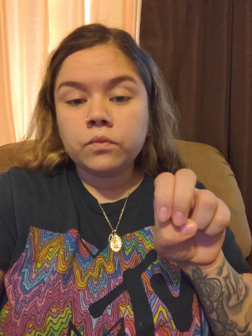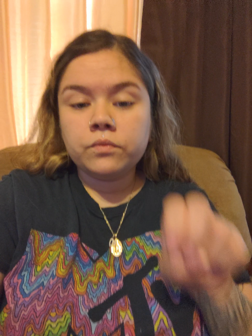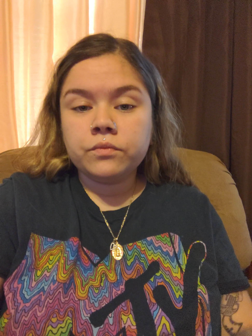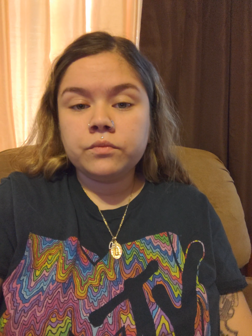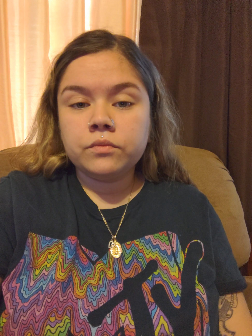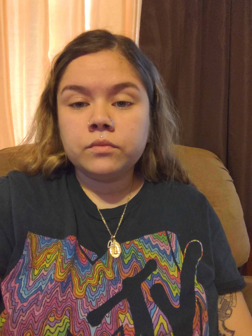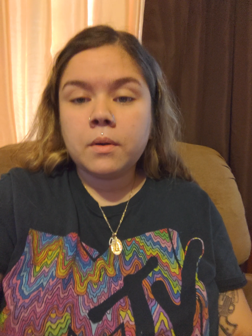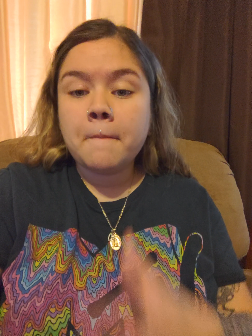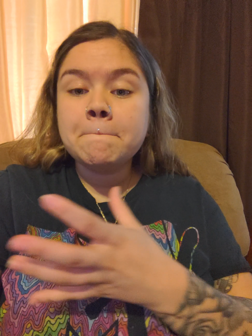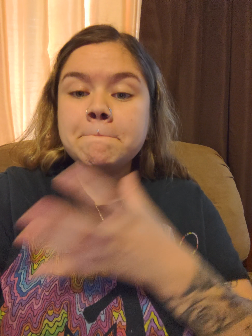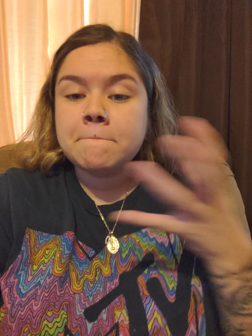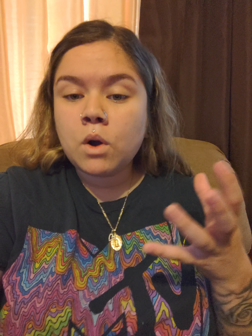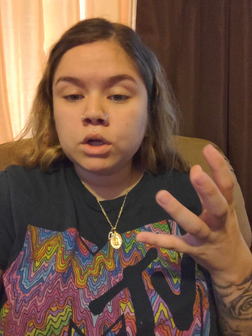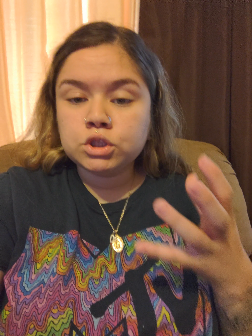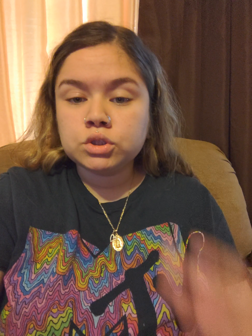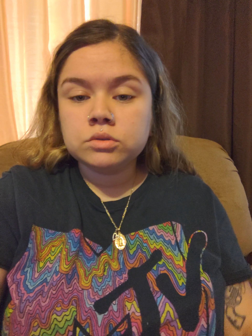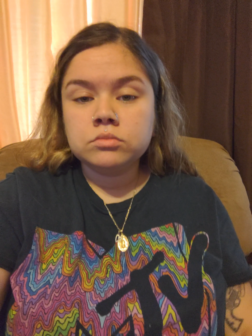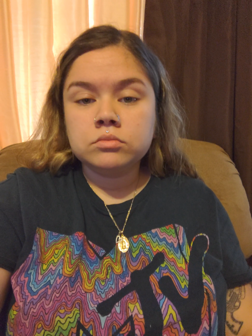much